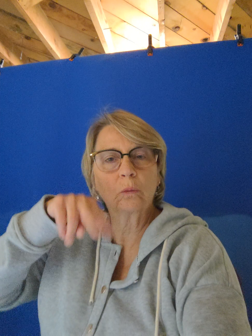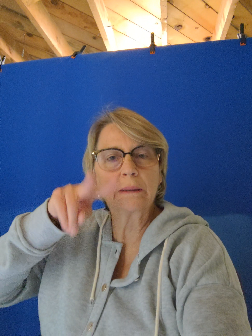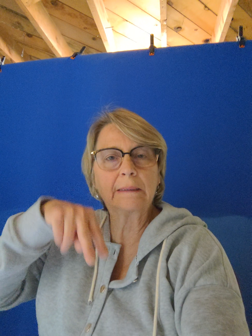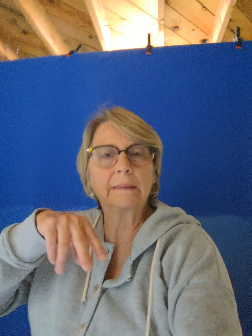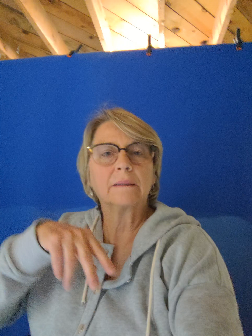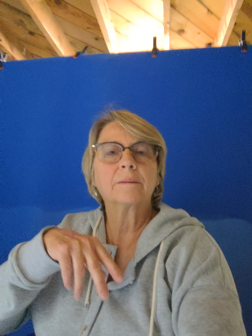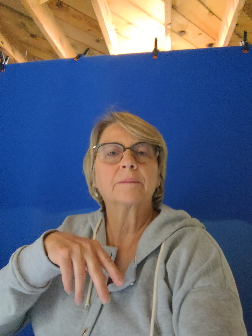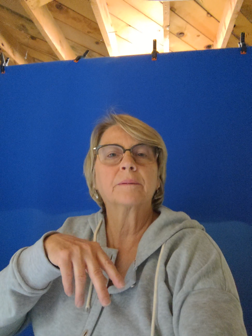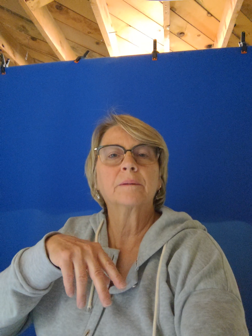read